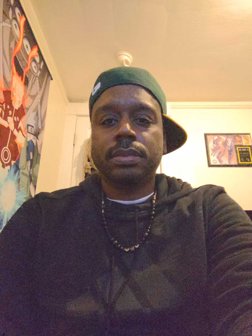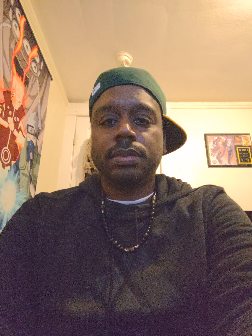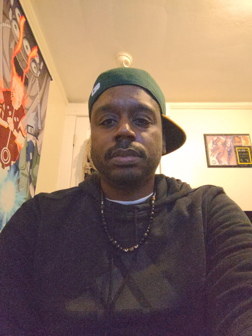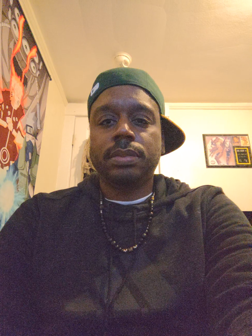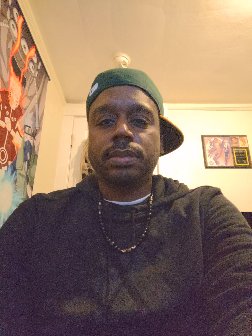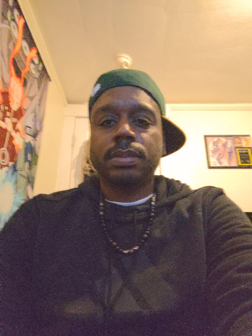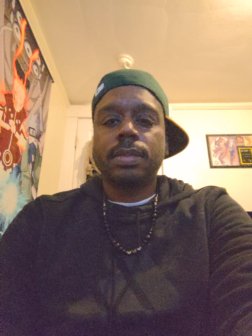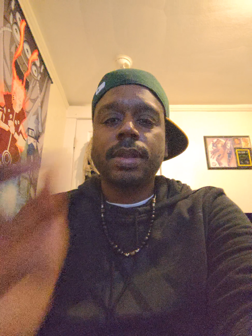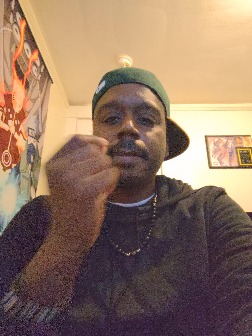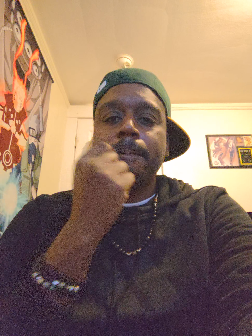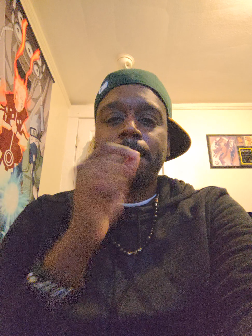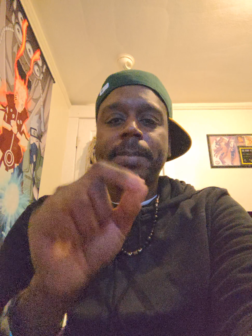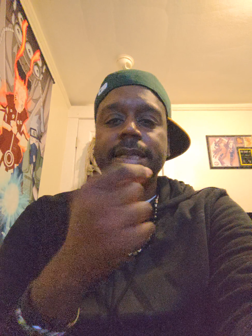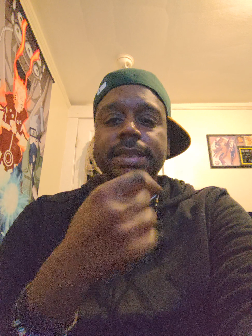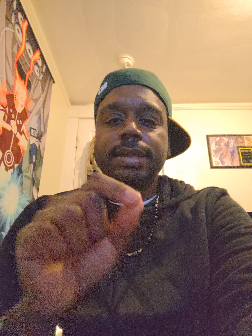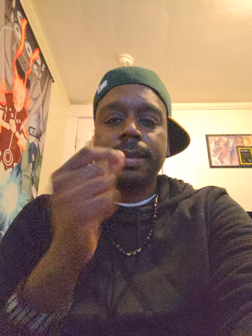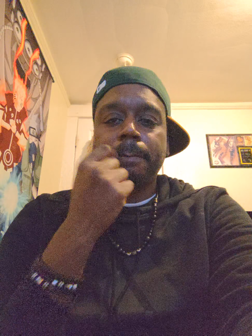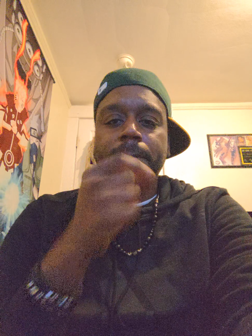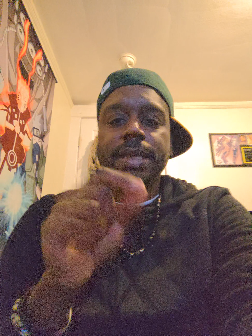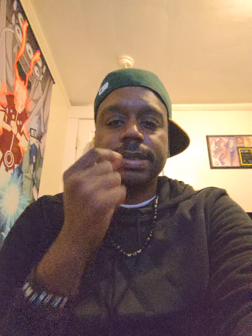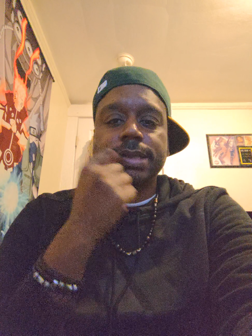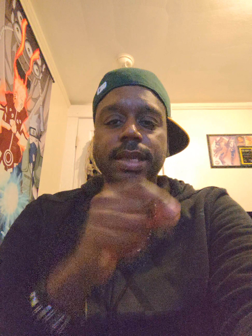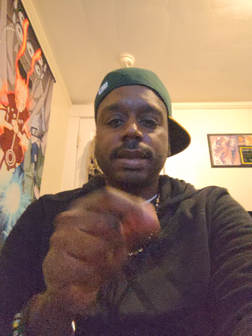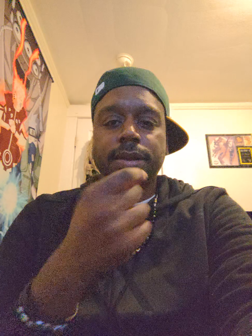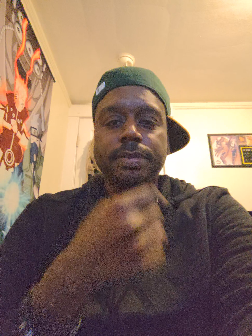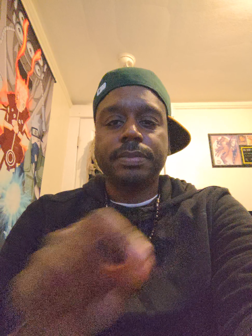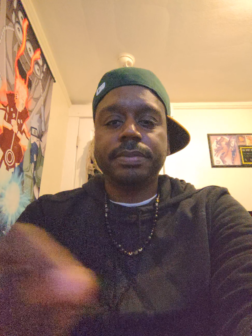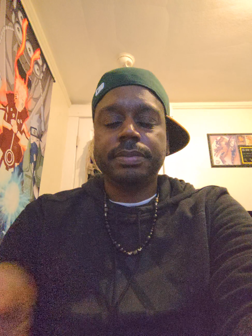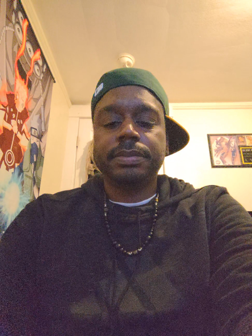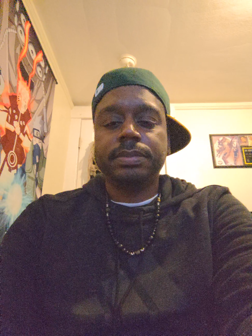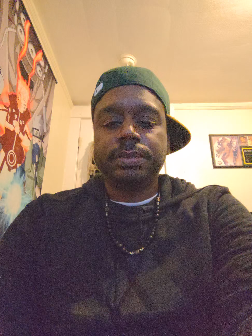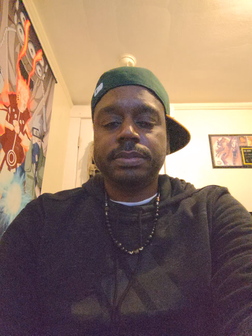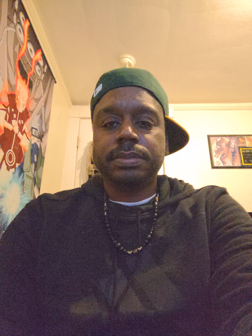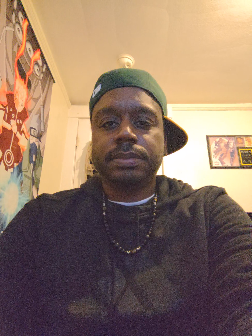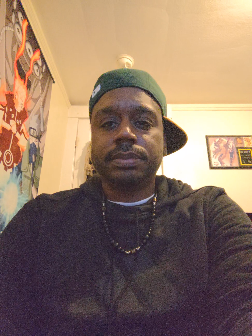pencil